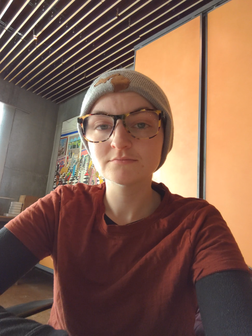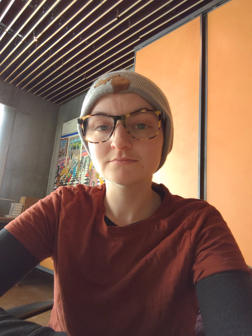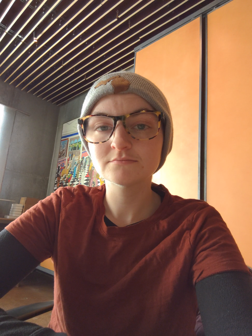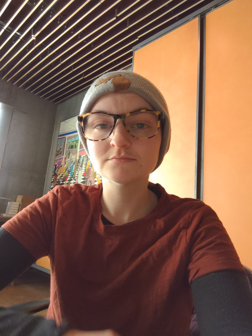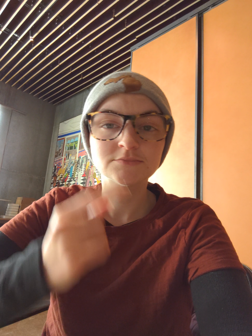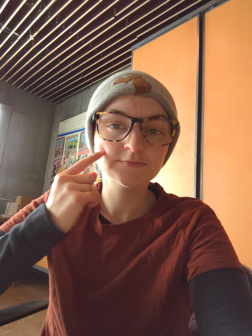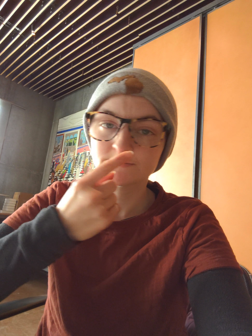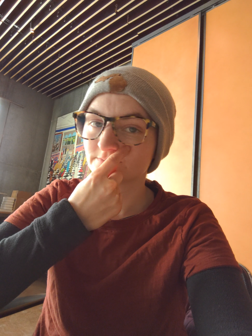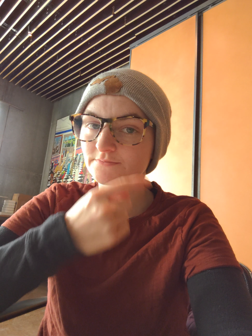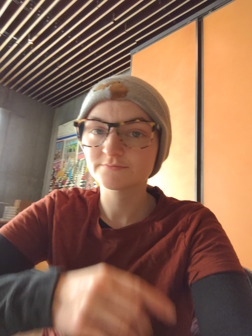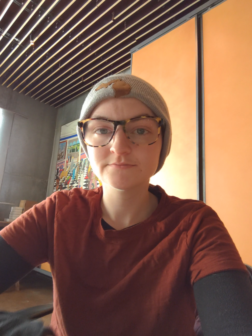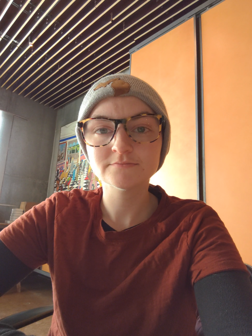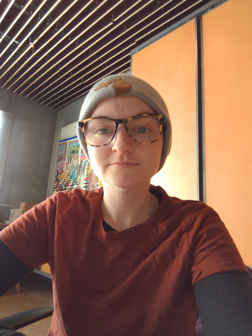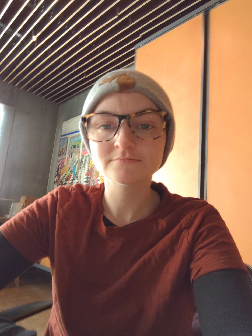eye